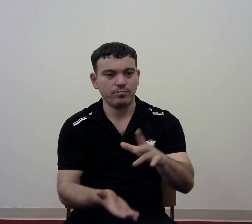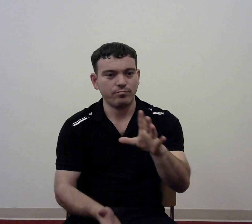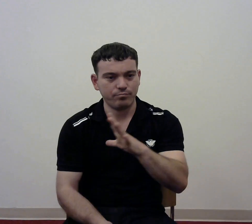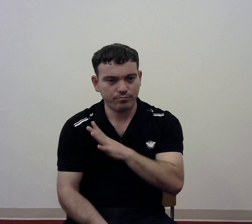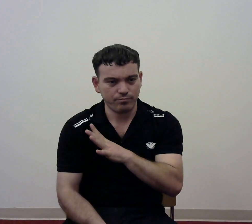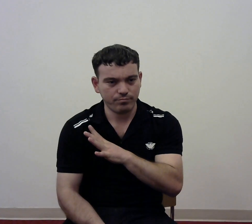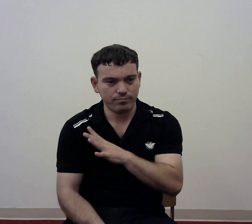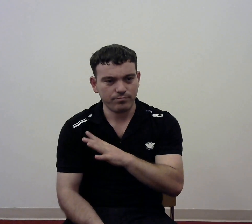olmusuz